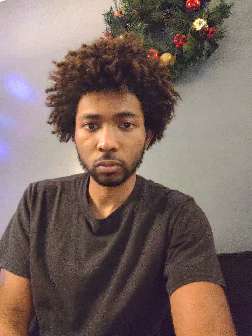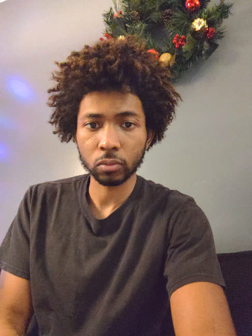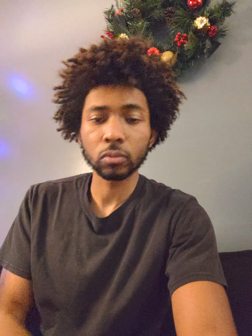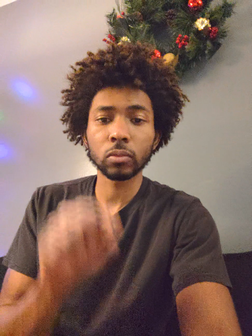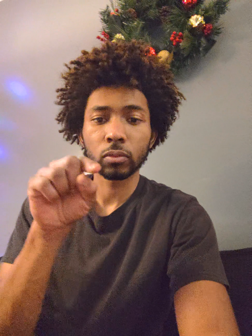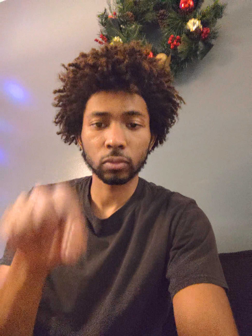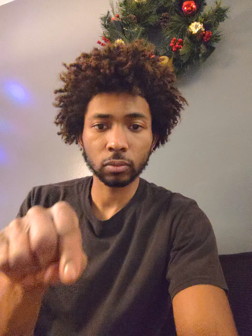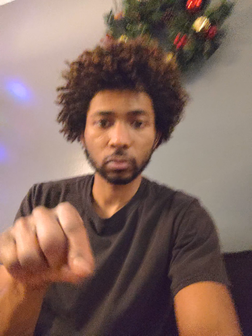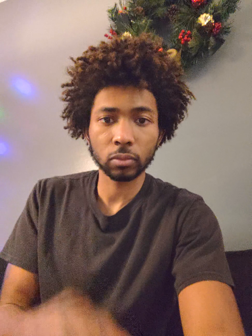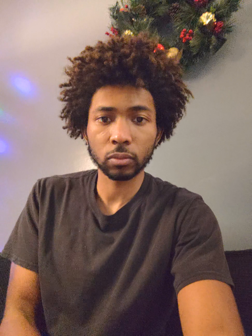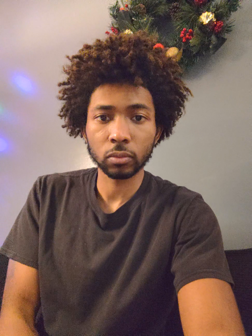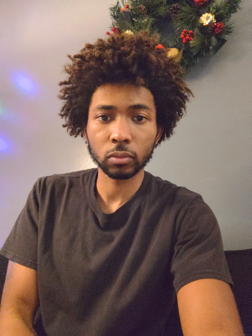there